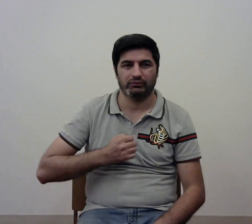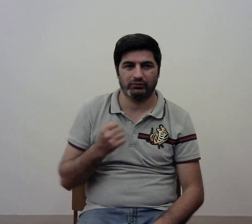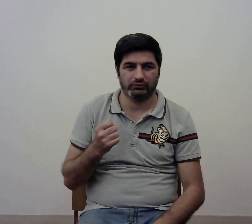dost